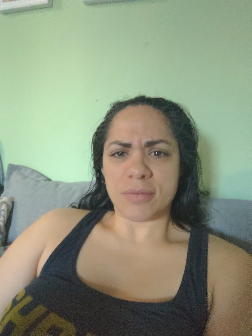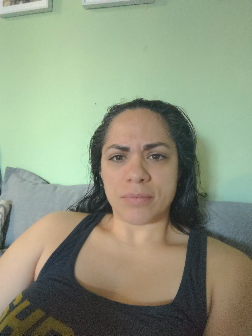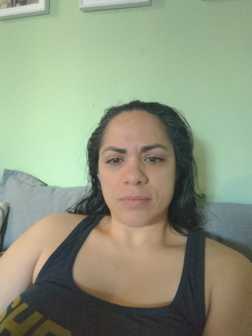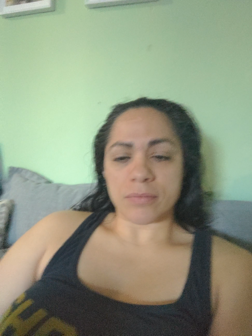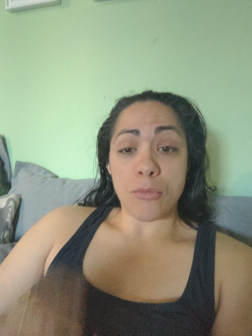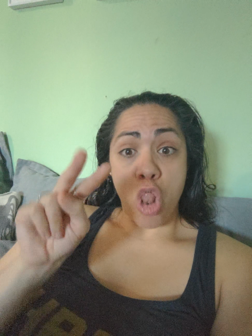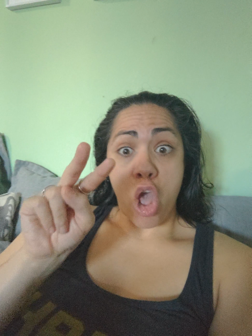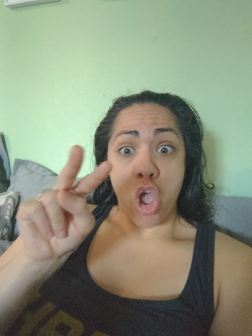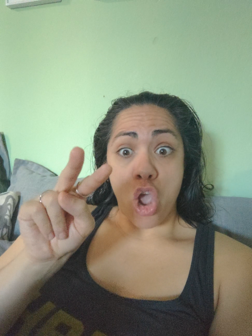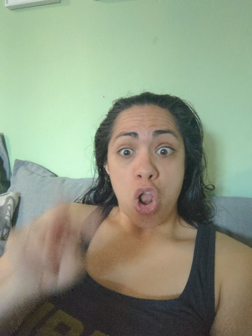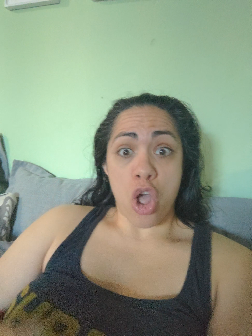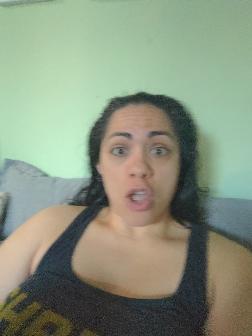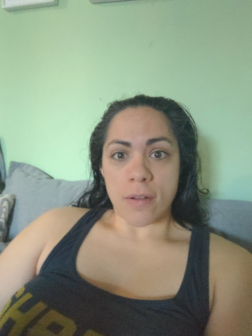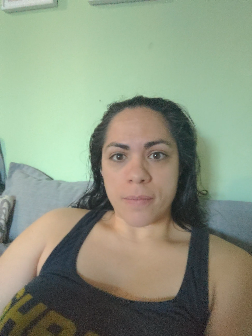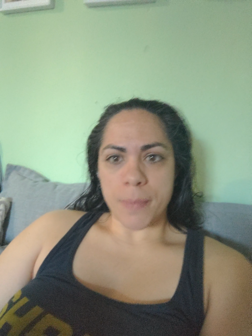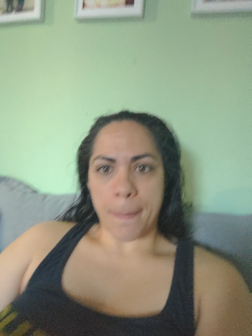look